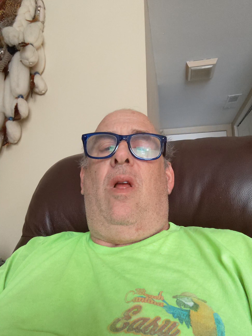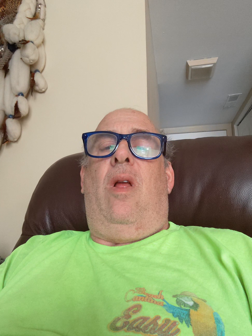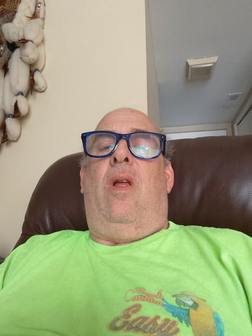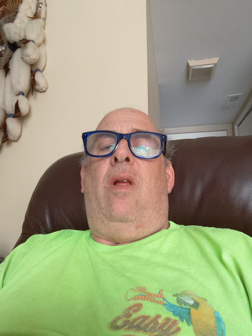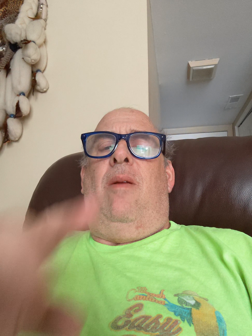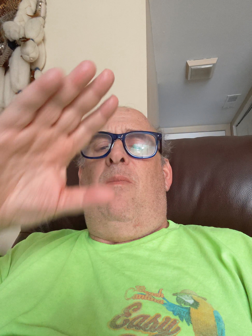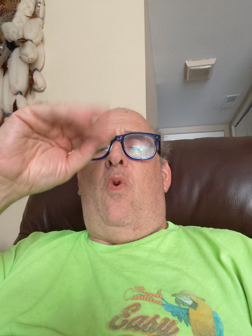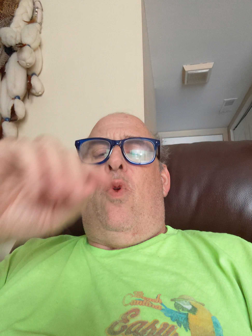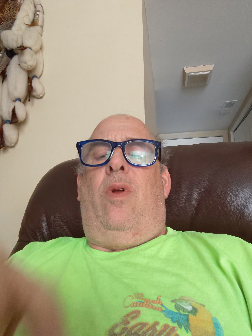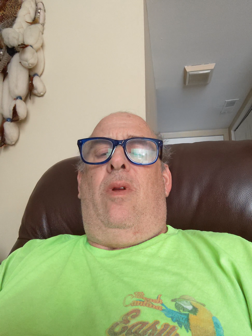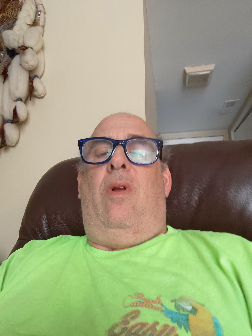boy